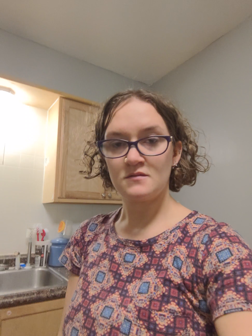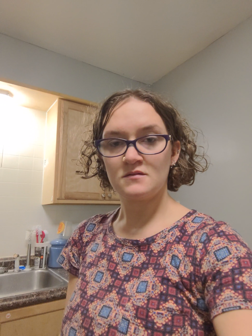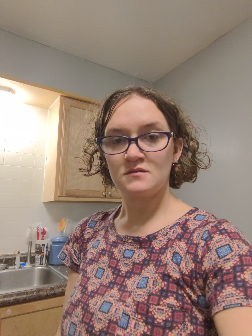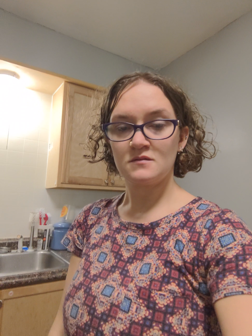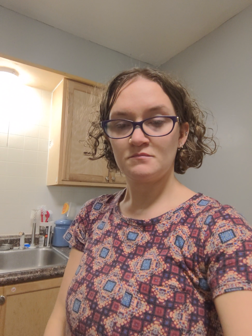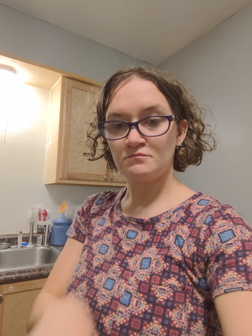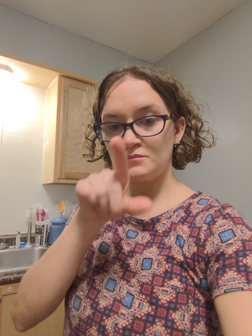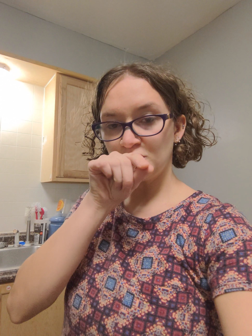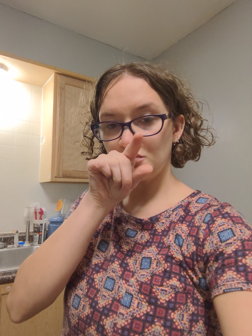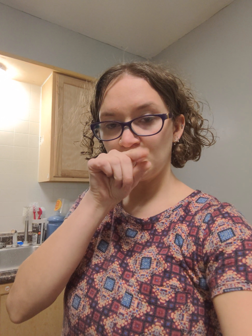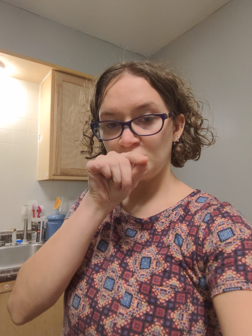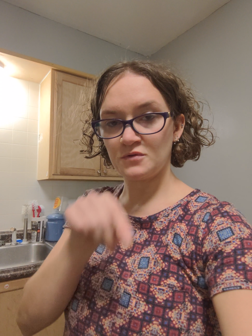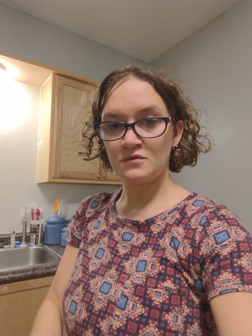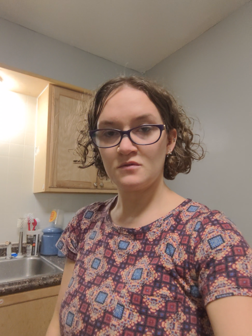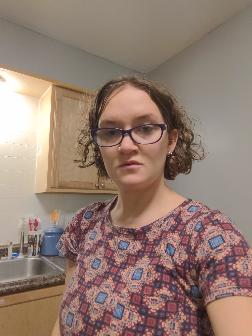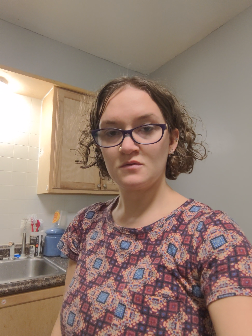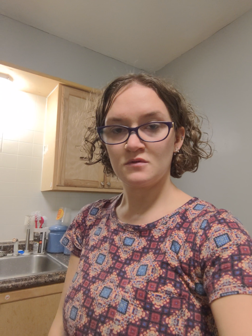bird